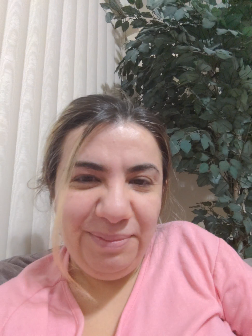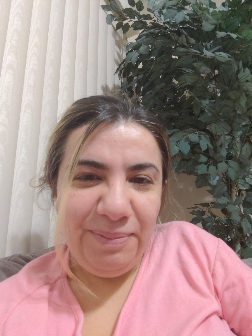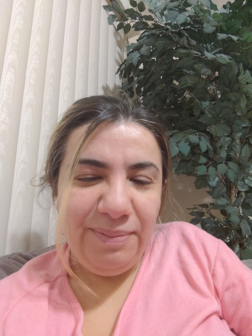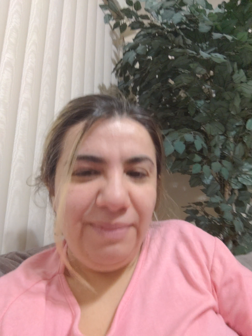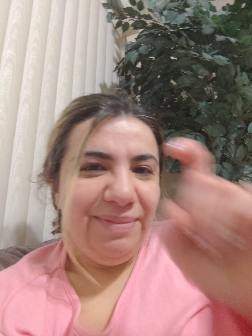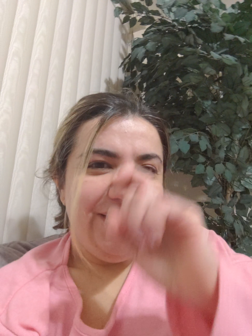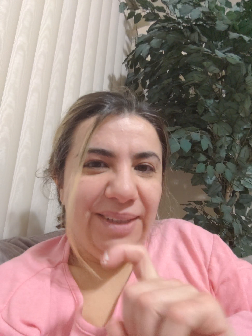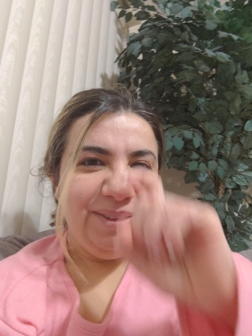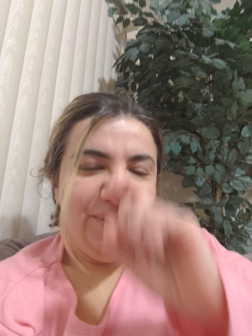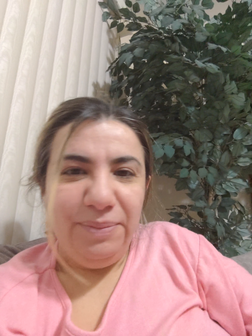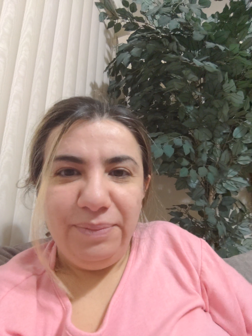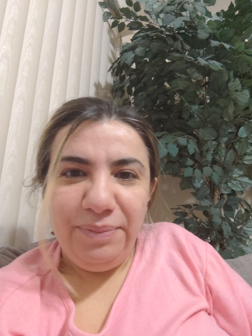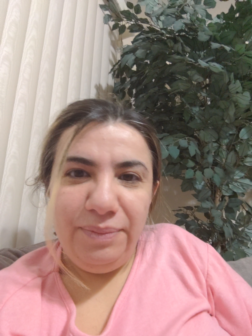doll